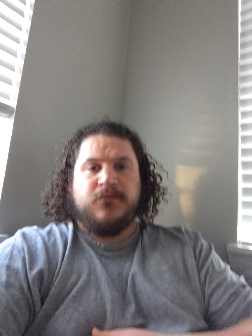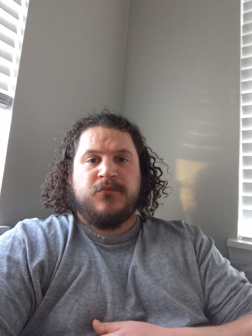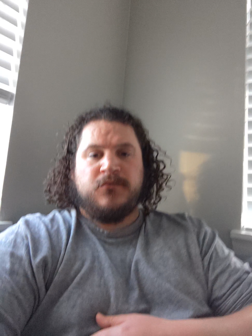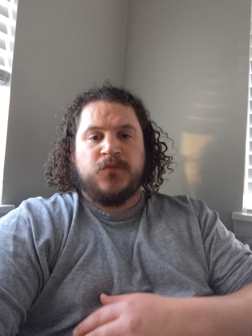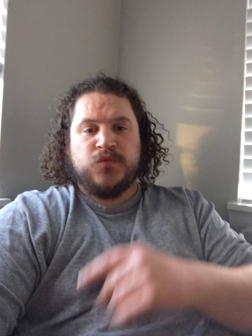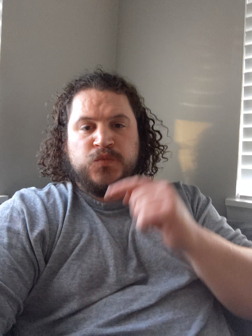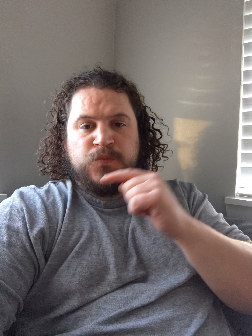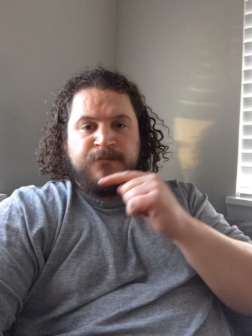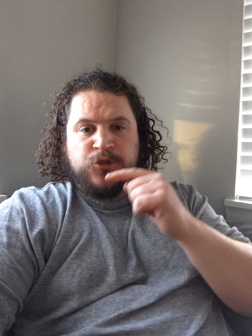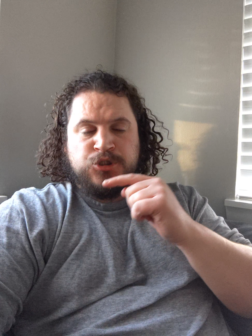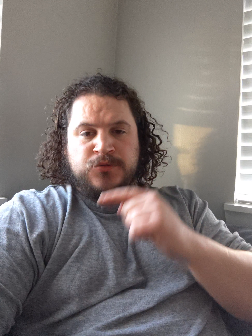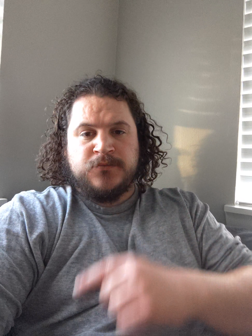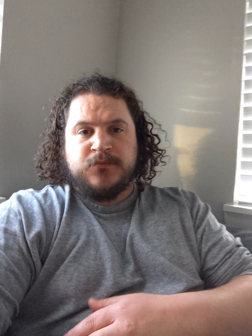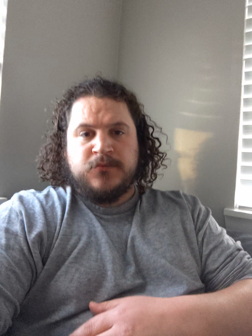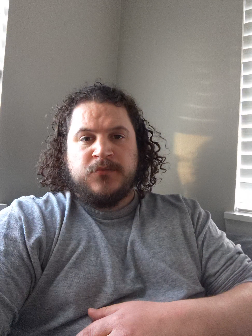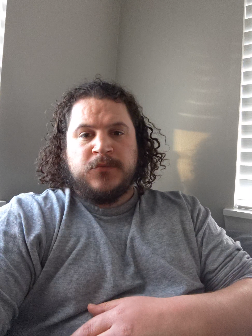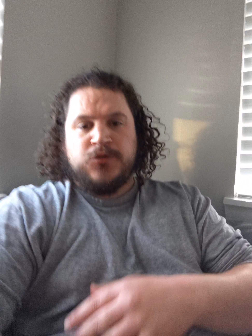toothbrush